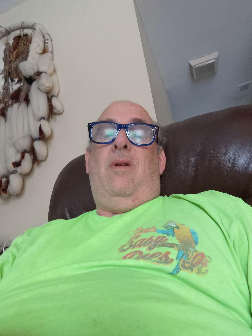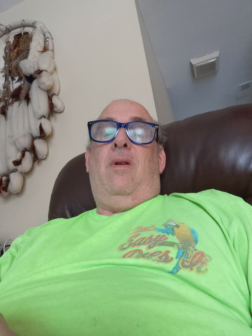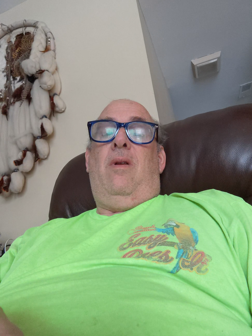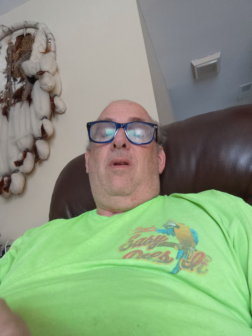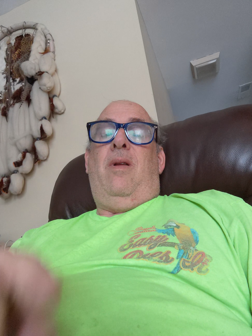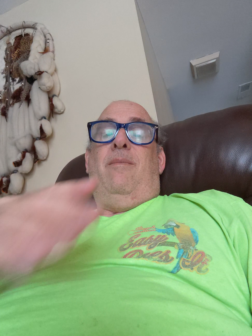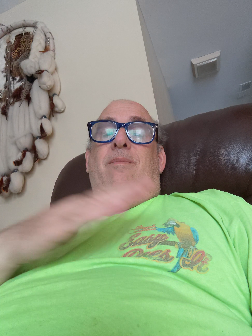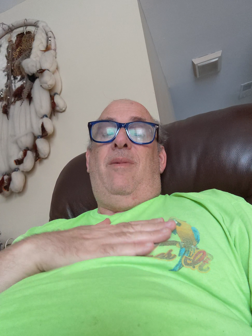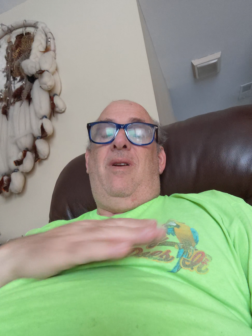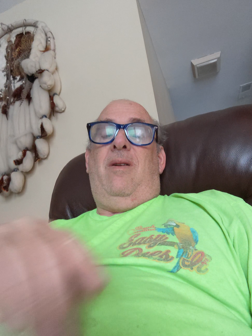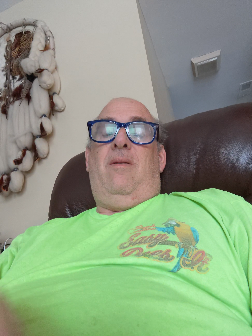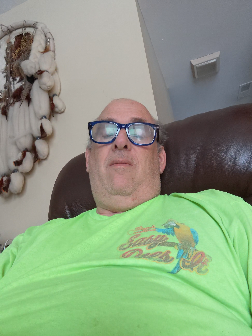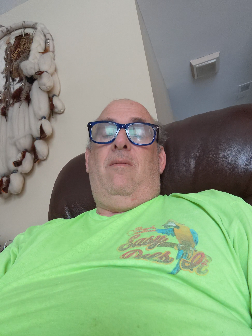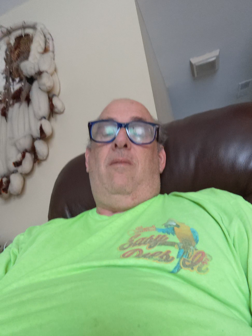my